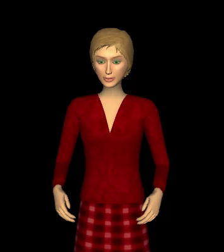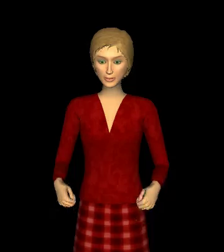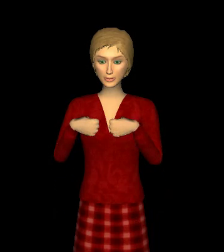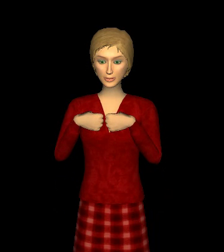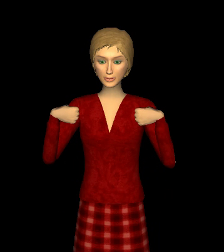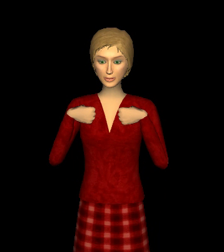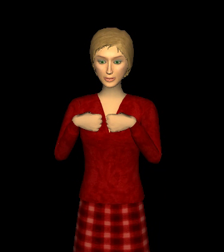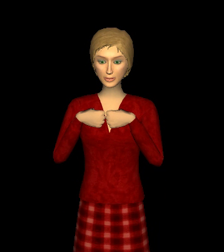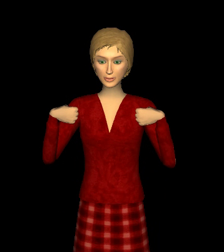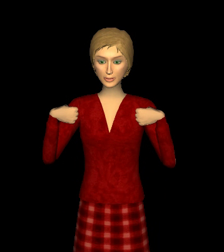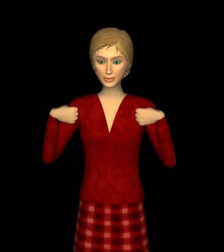خزانة